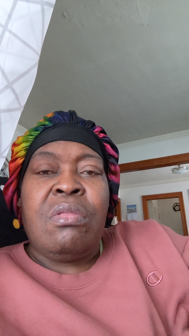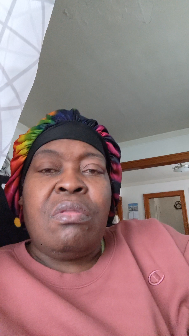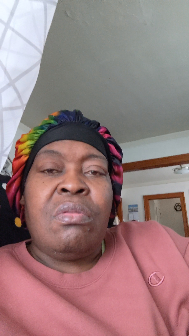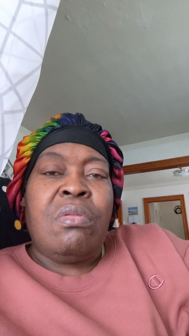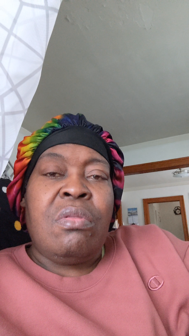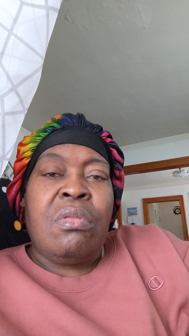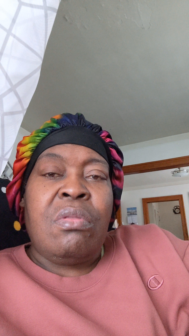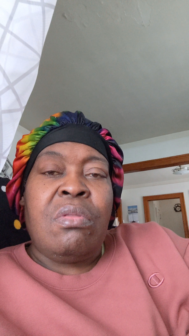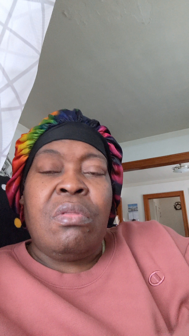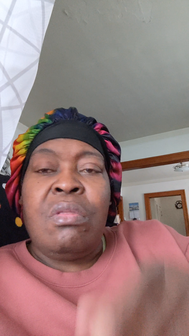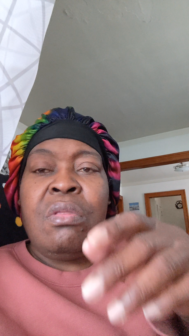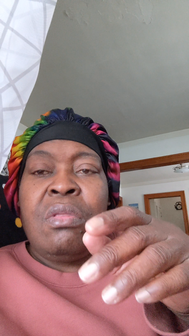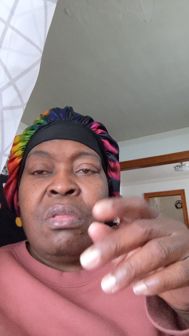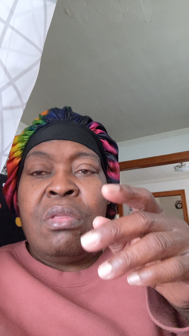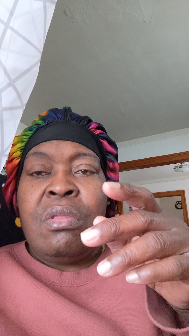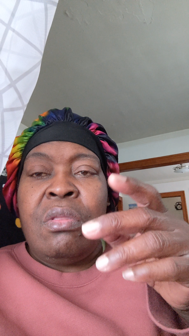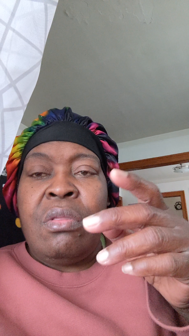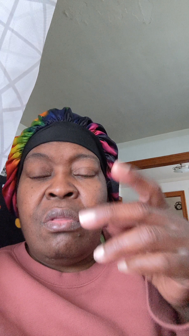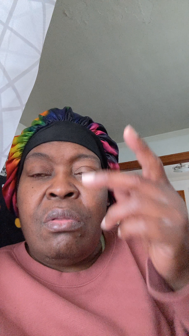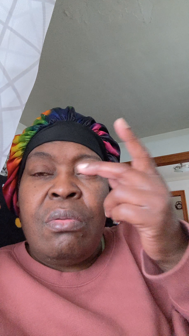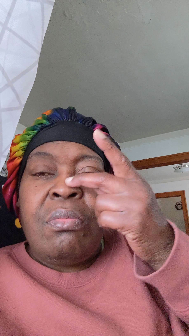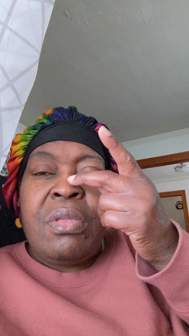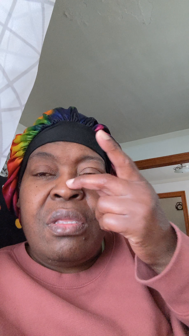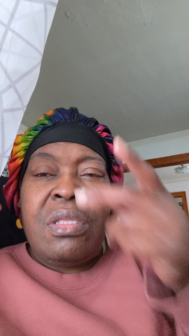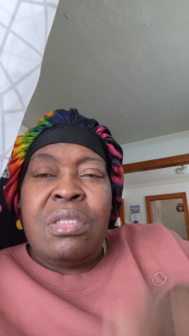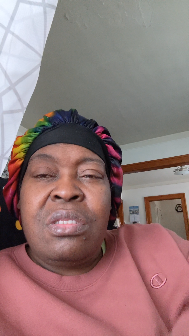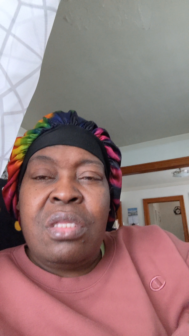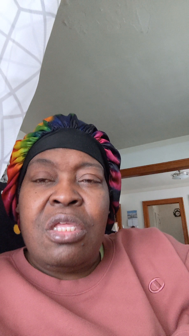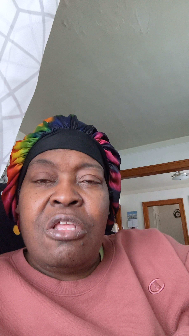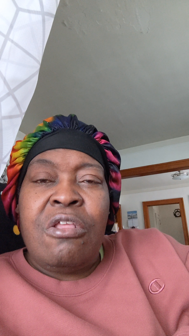penis